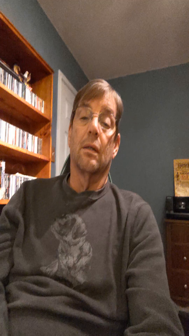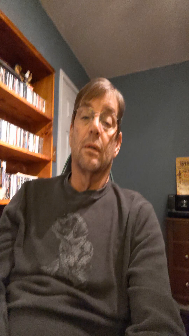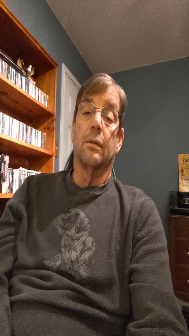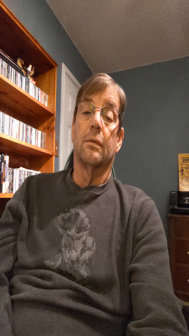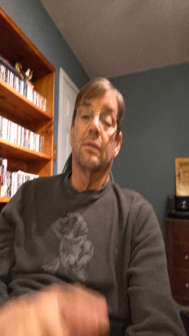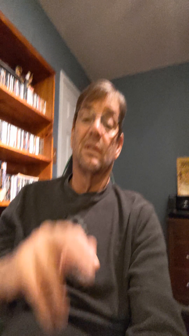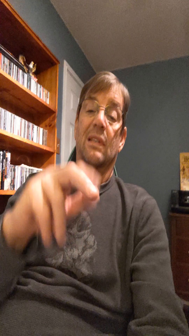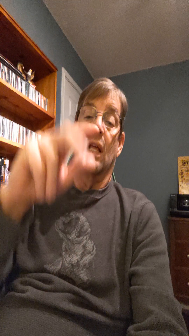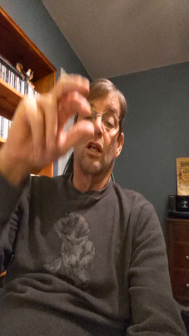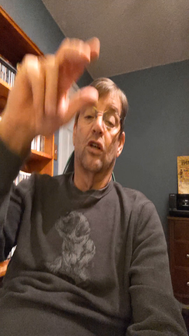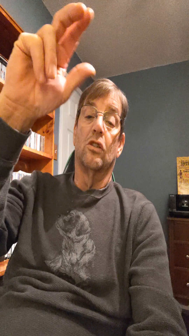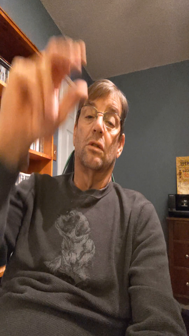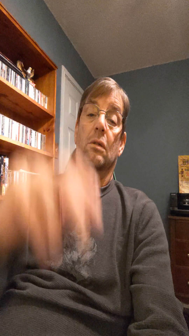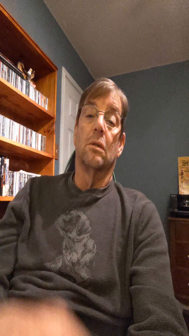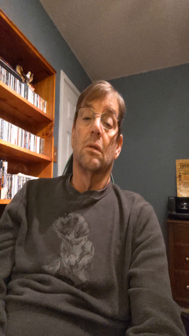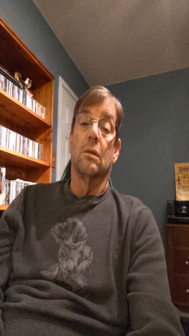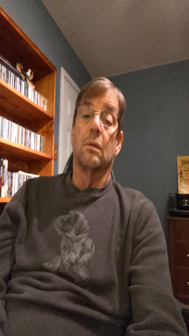stairs